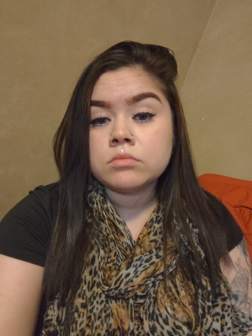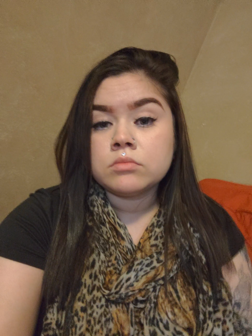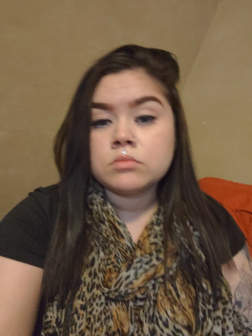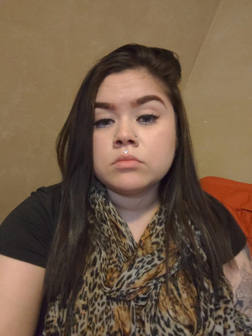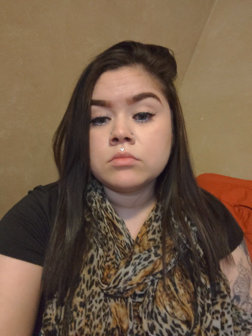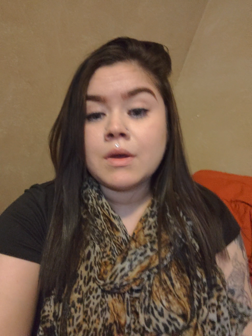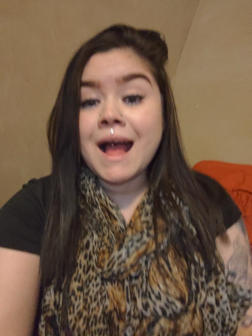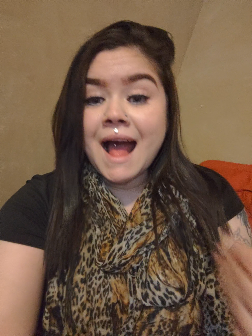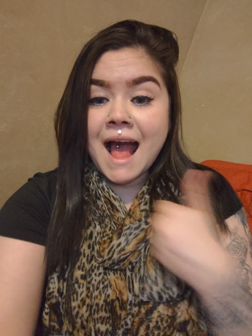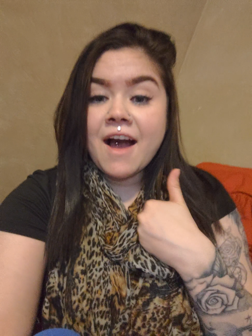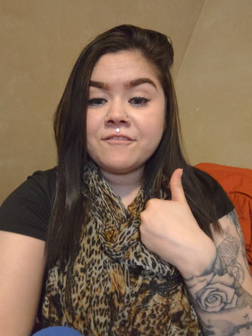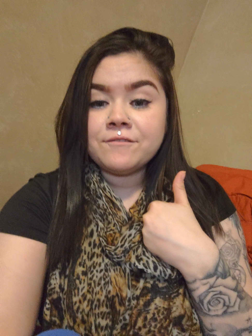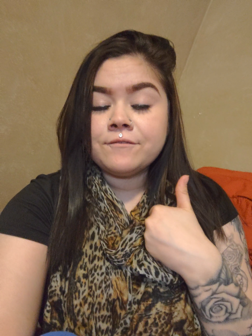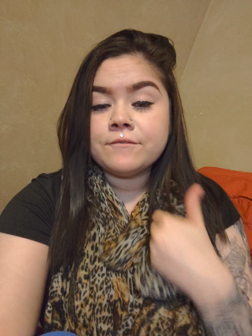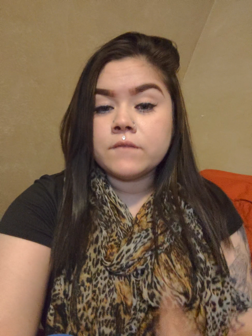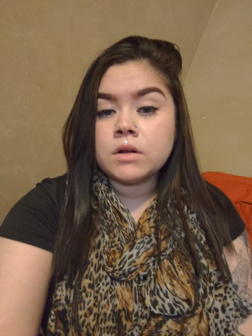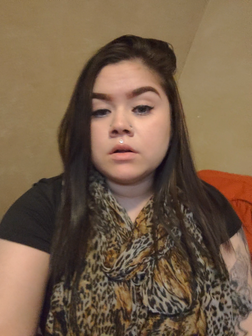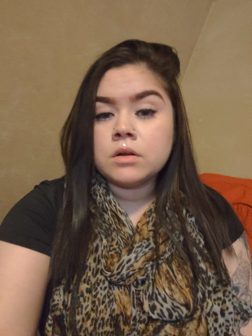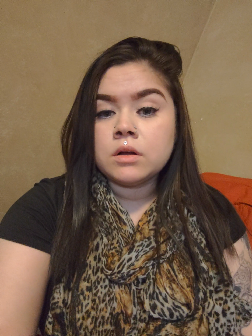have